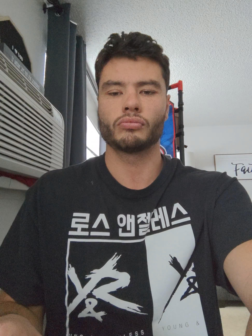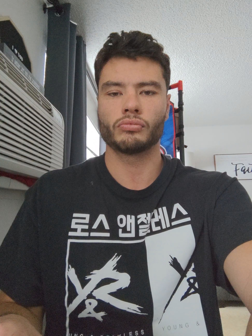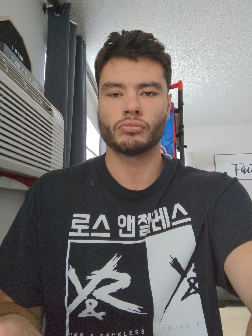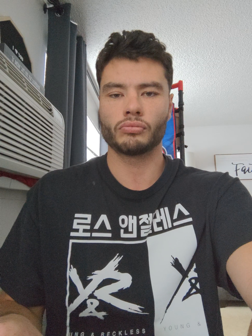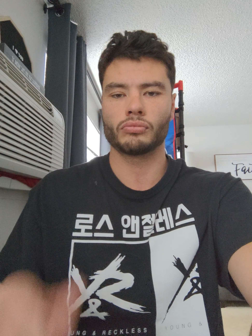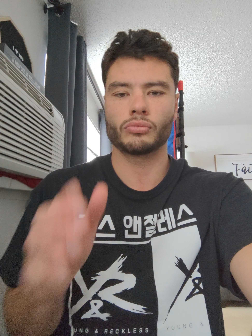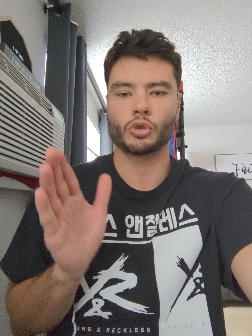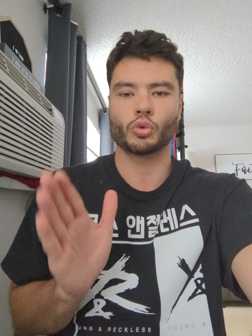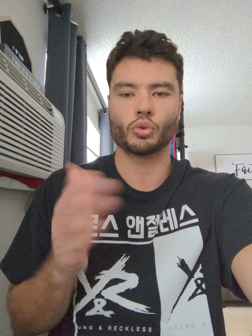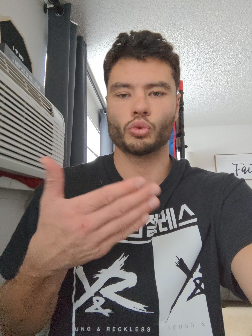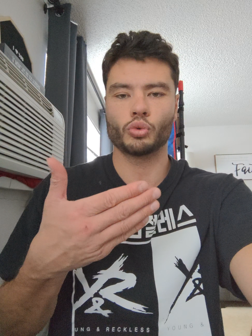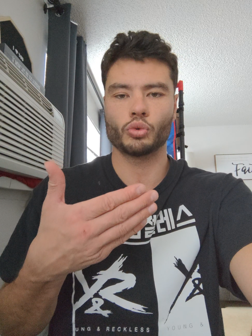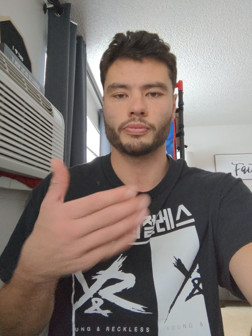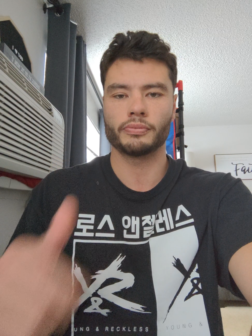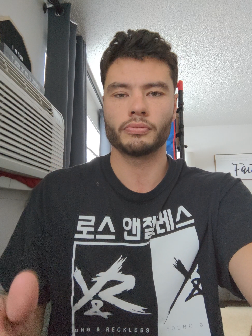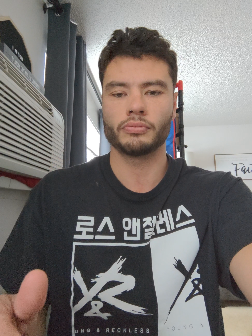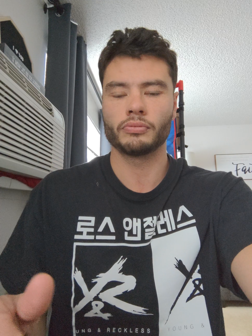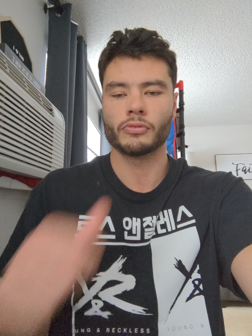room